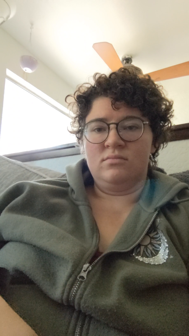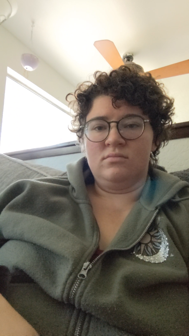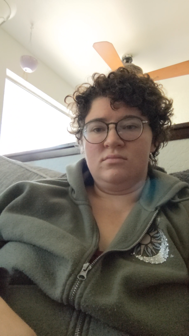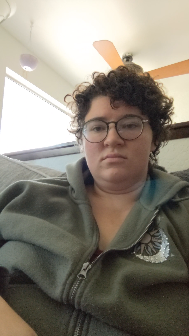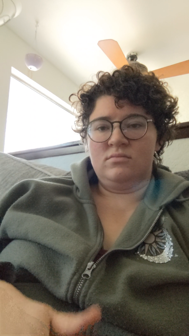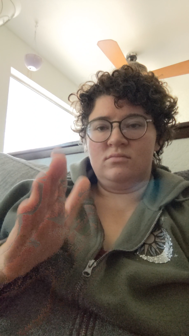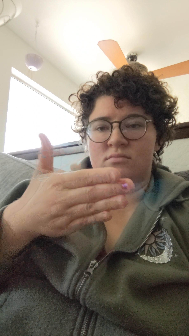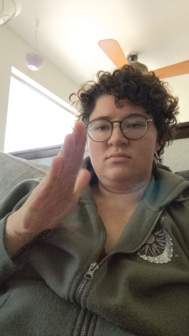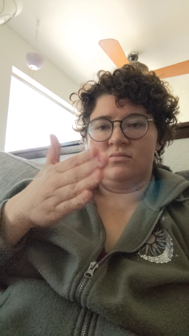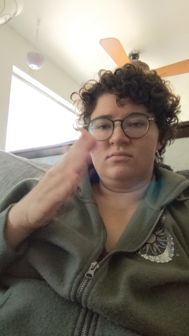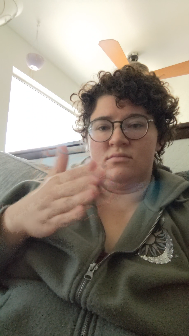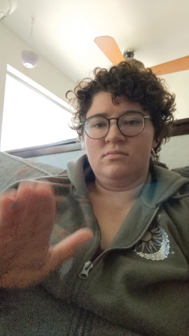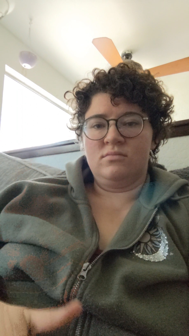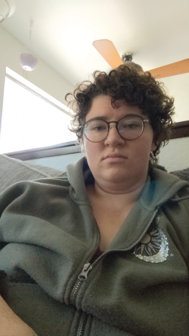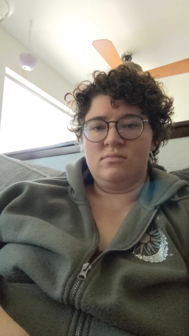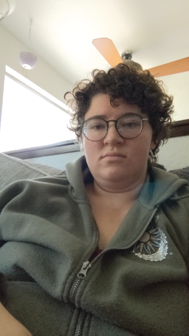share